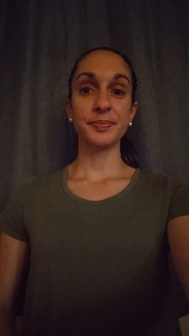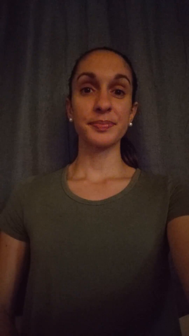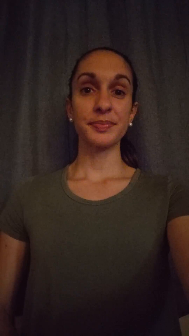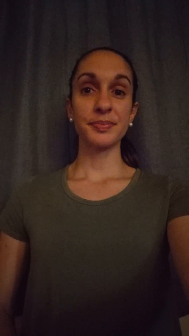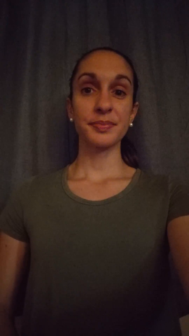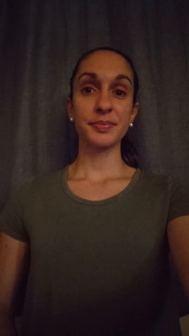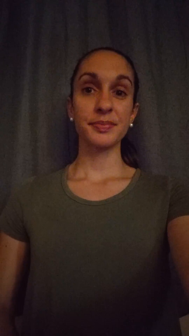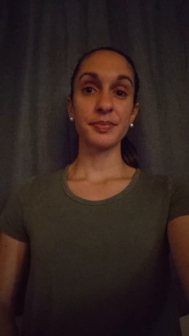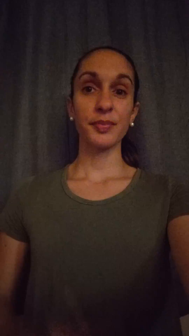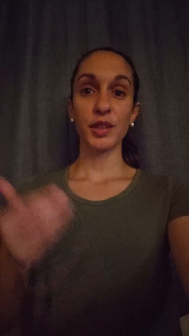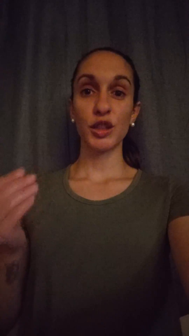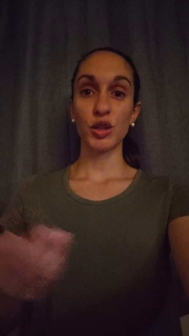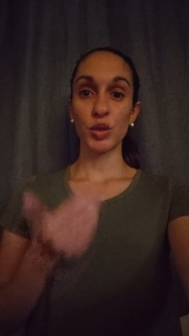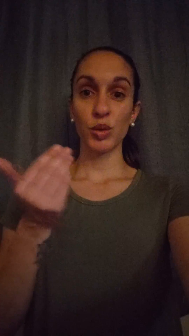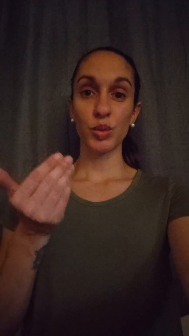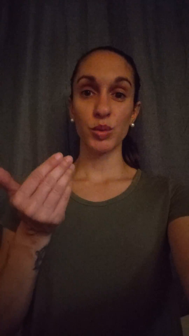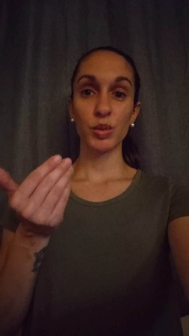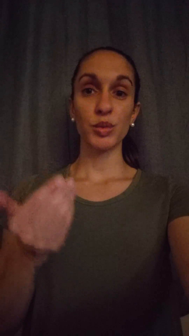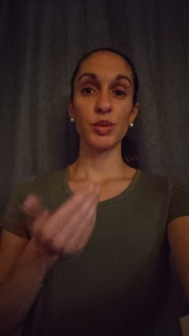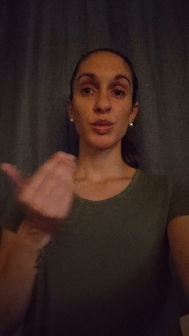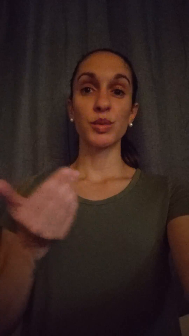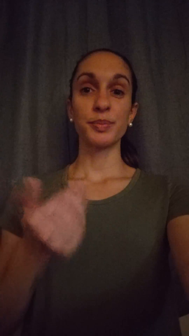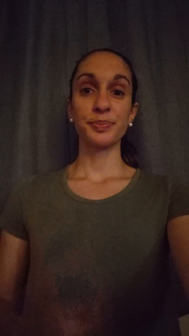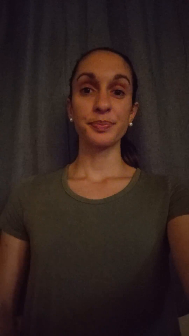new